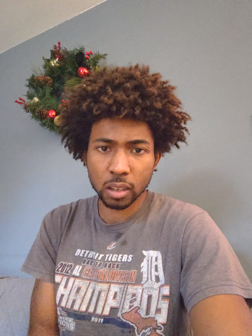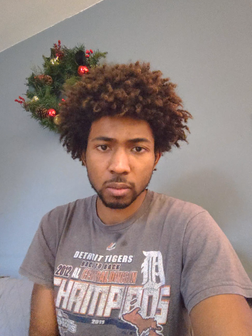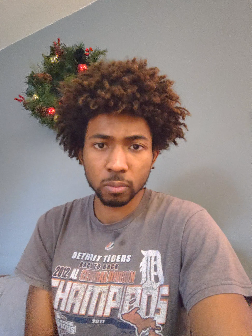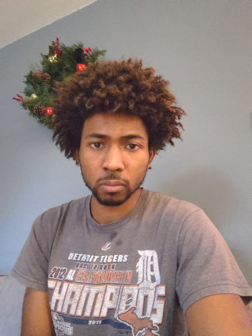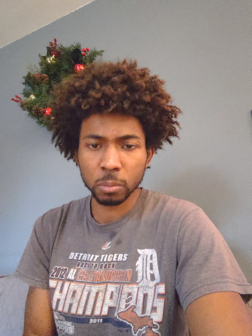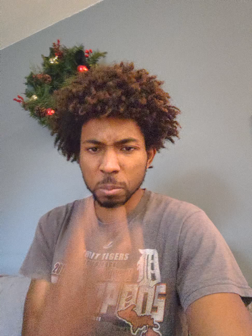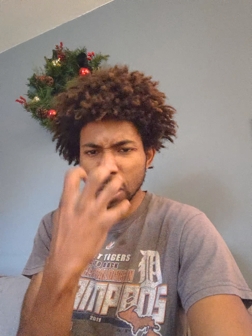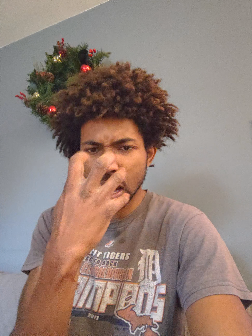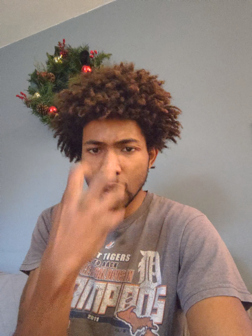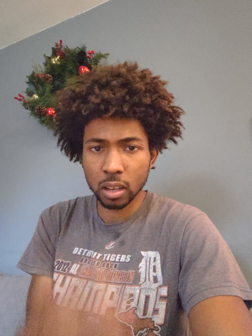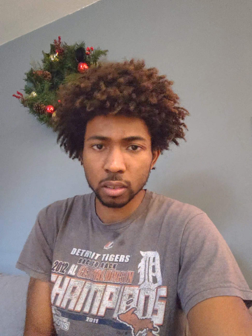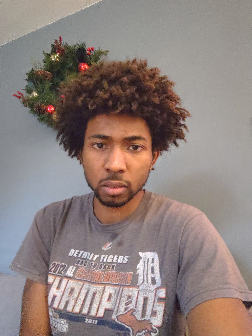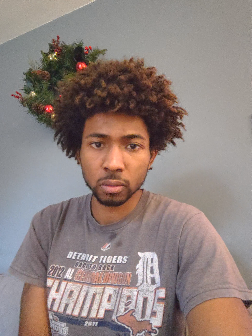mad